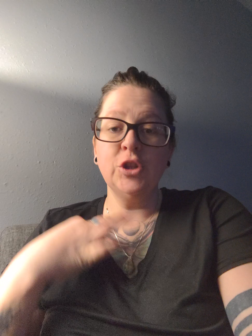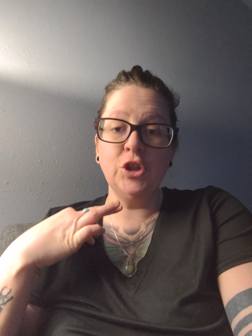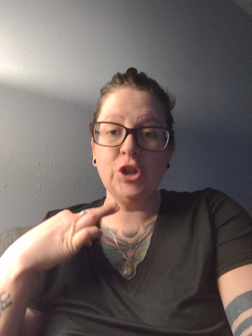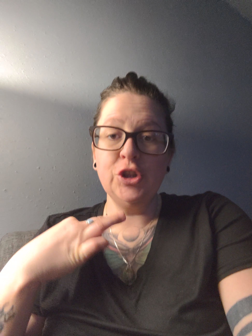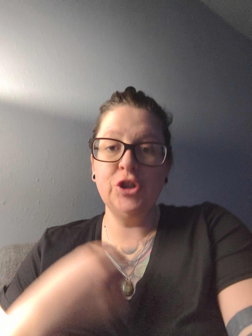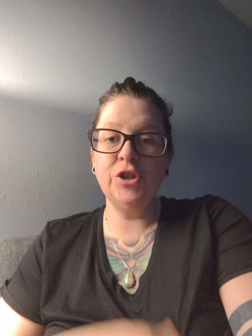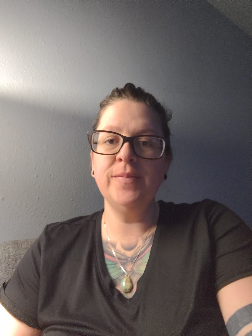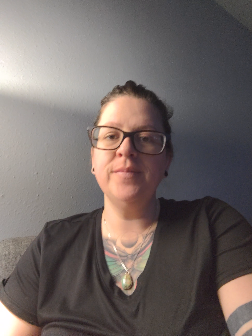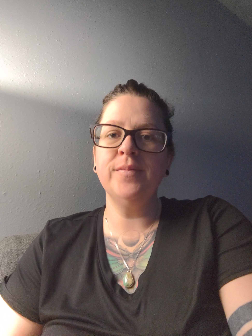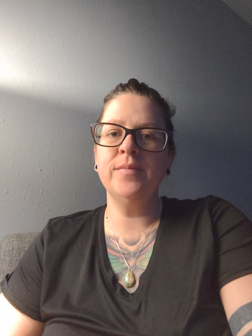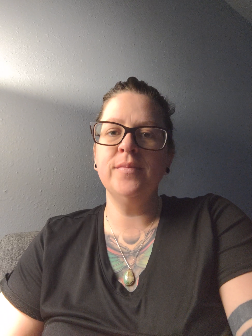shirt